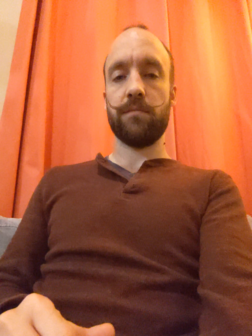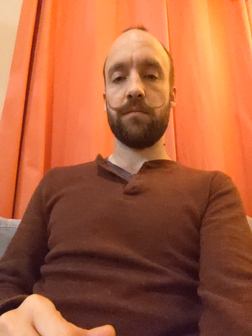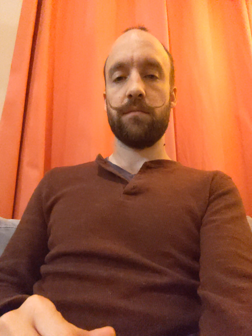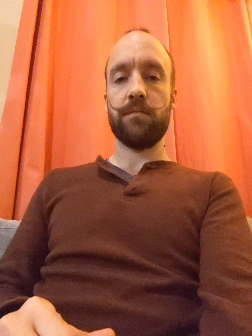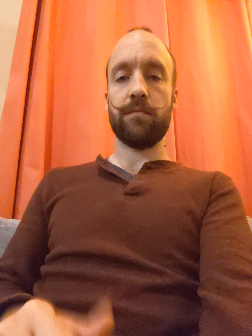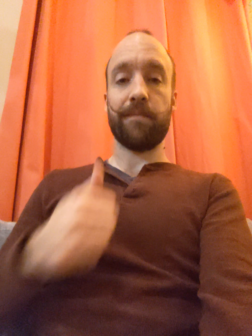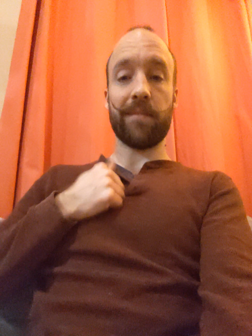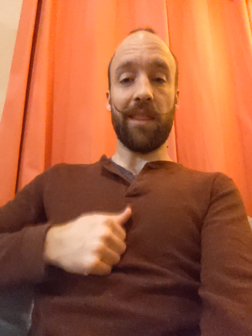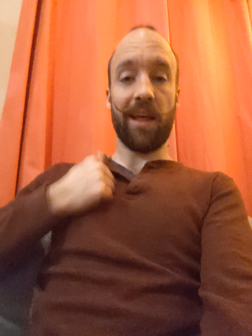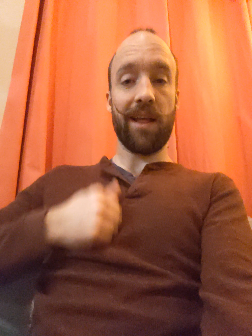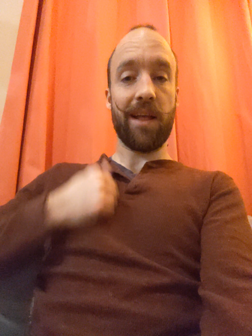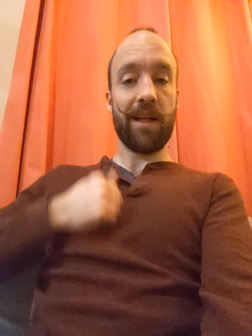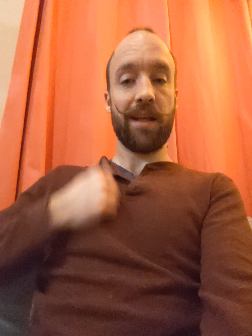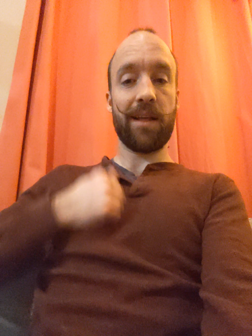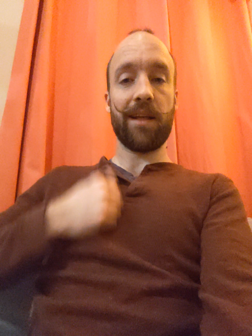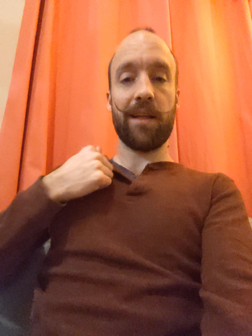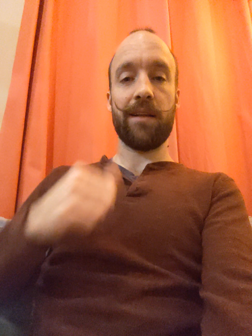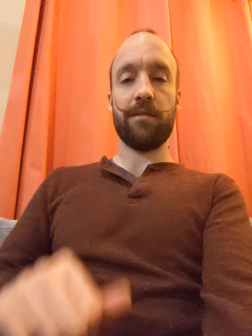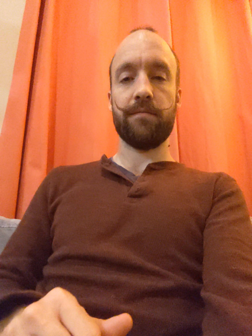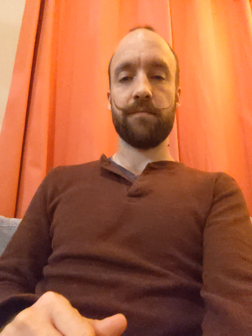bath